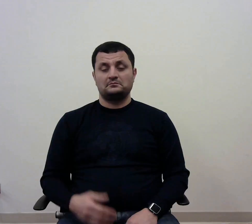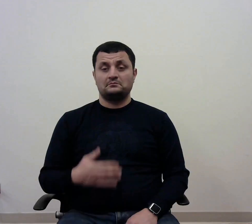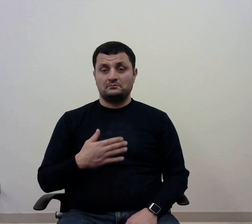mən